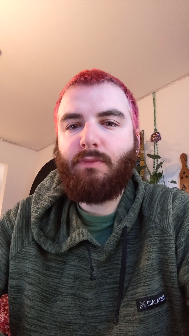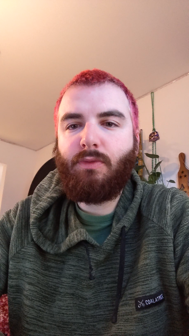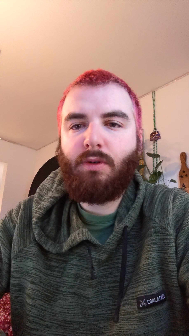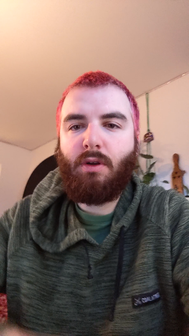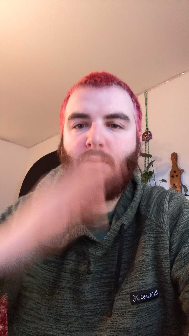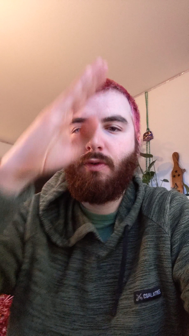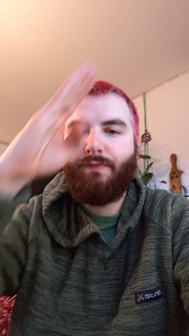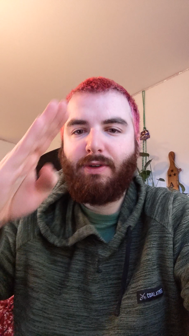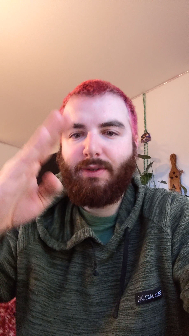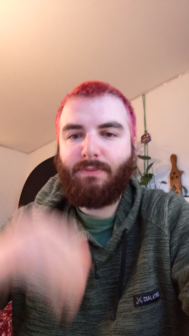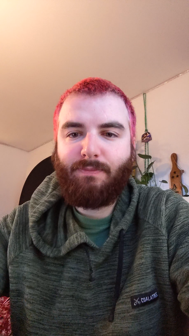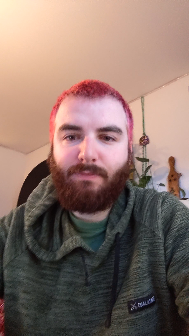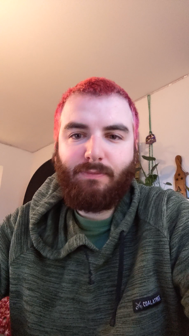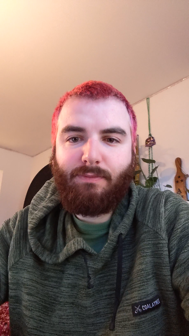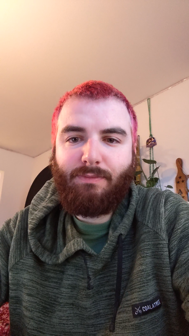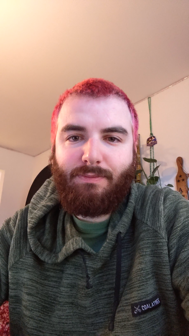roof